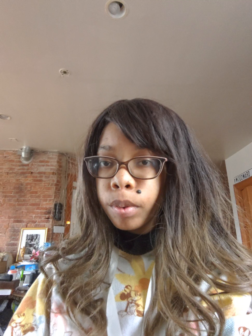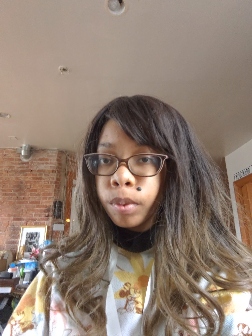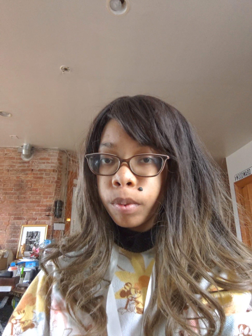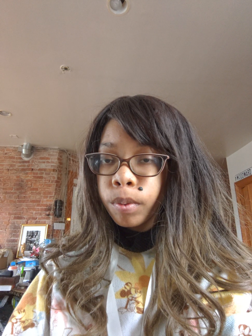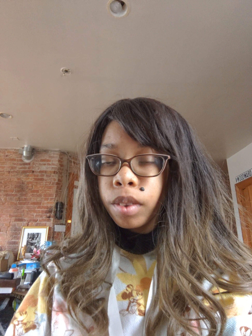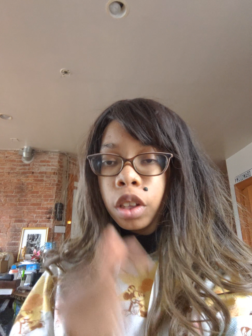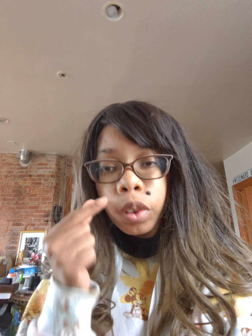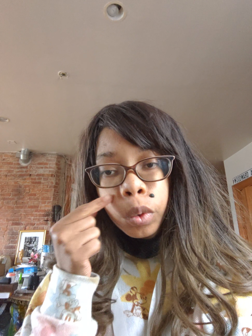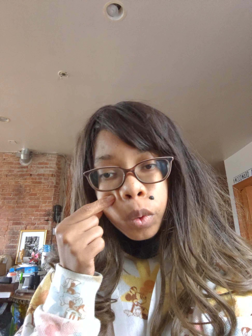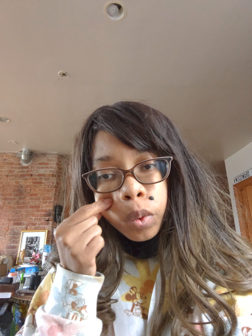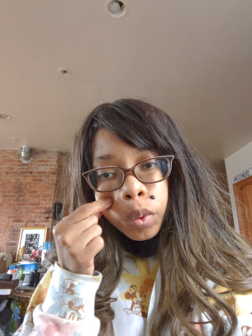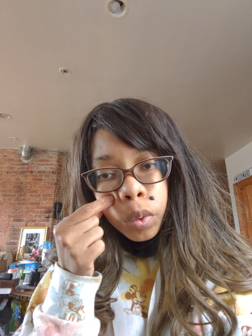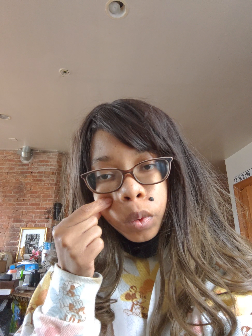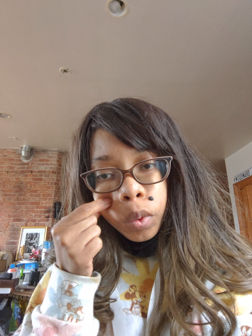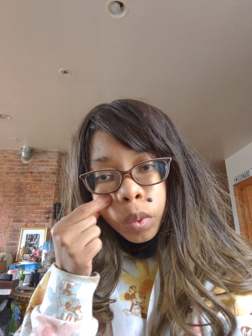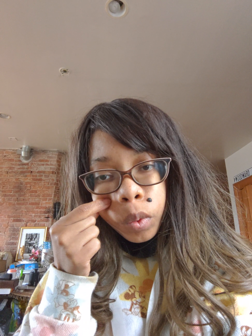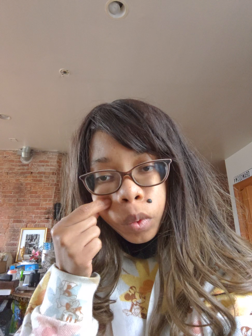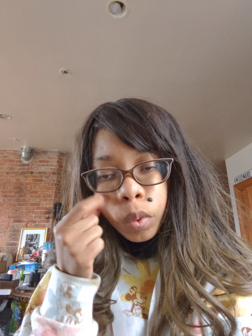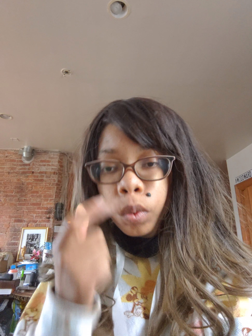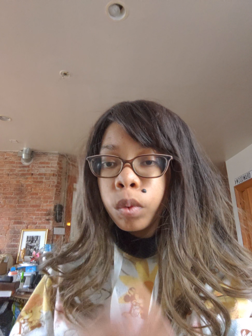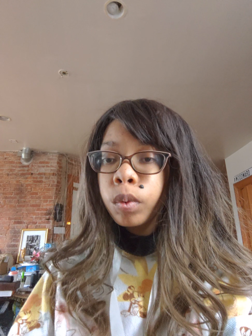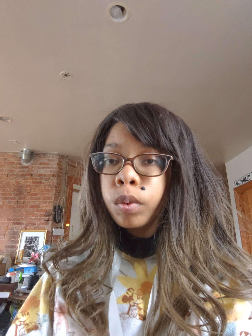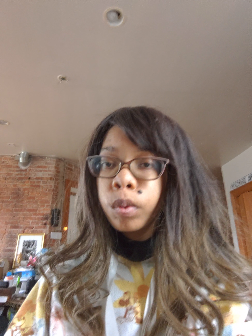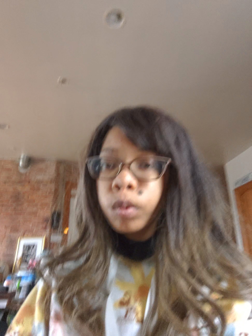cheek